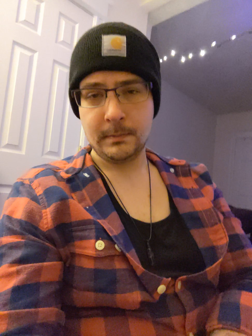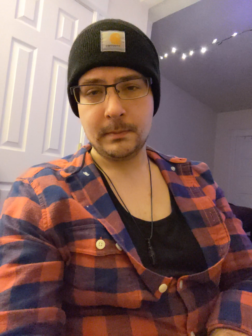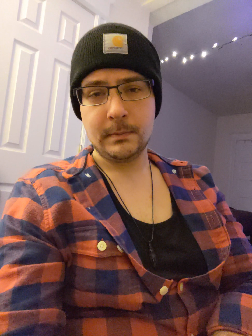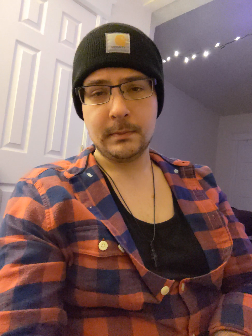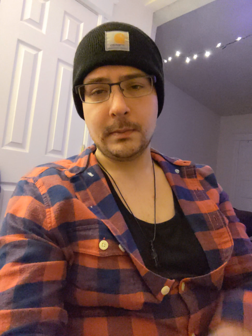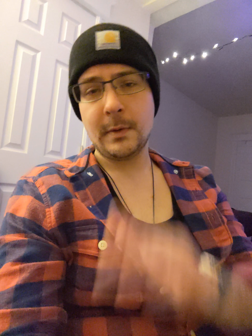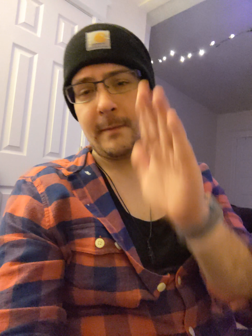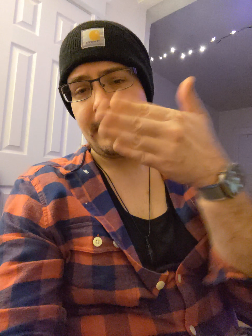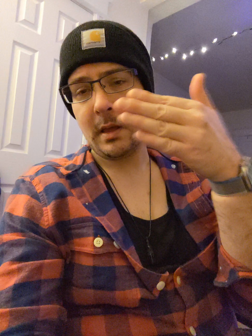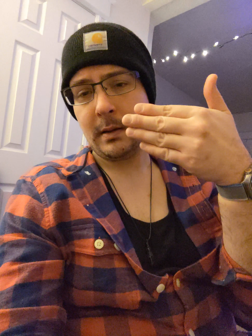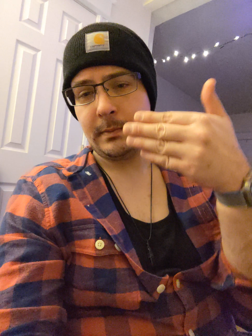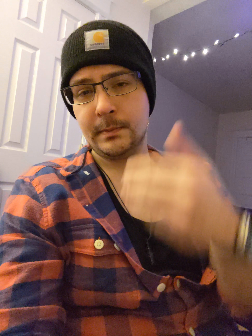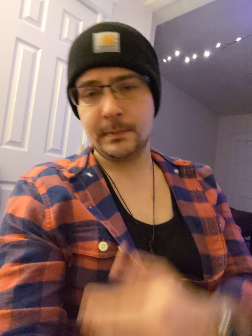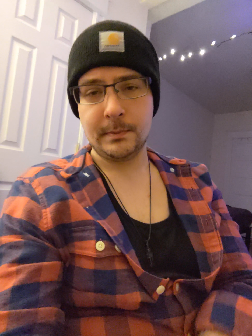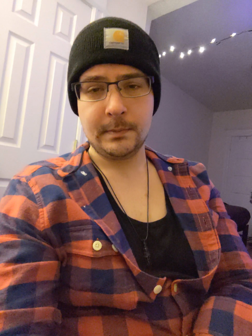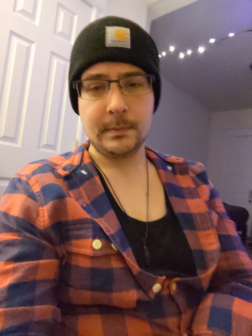flag